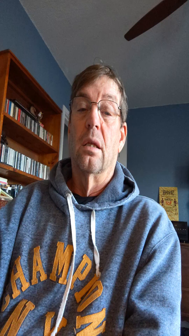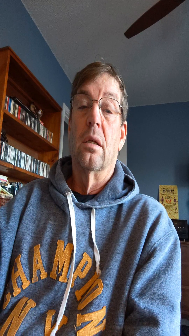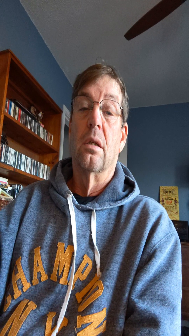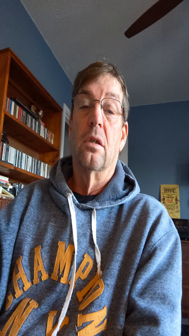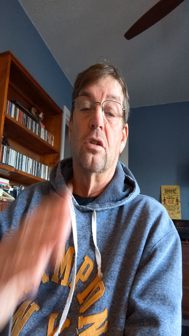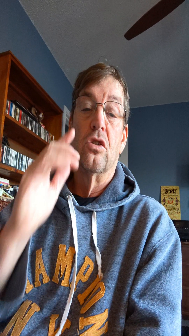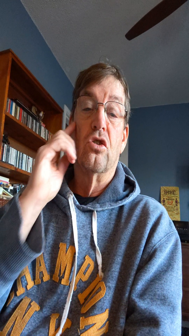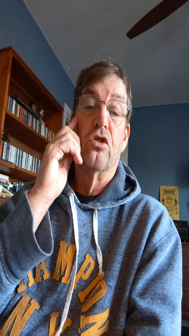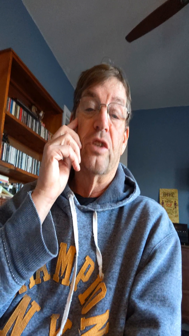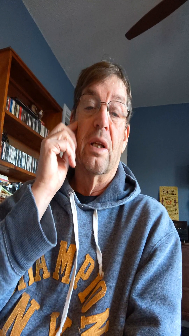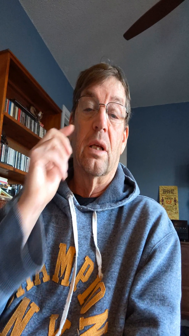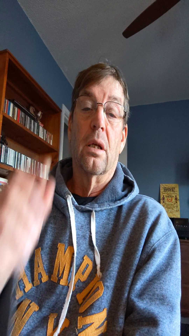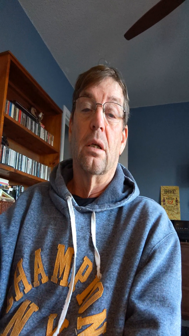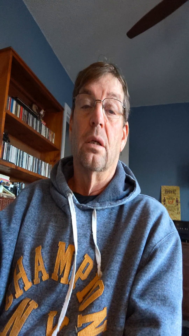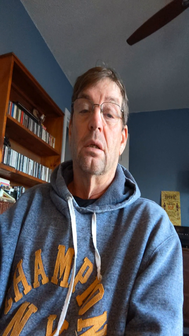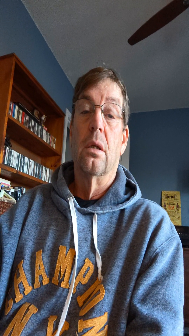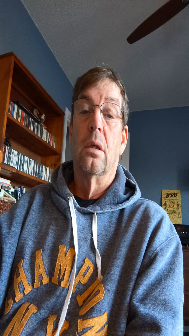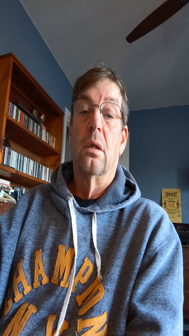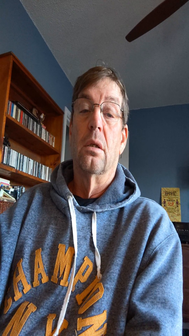cheek